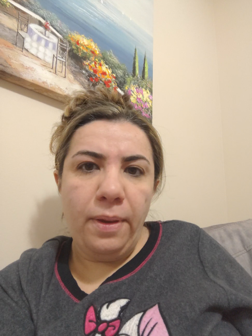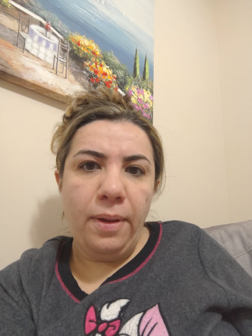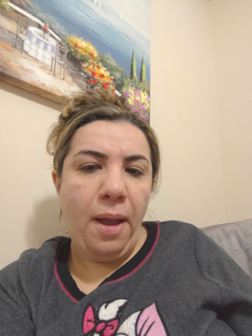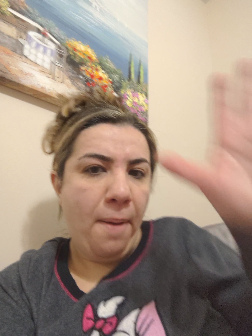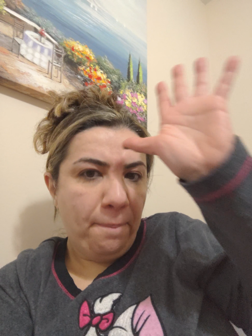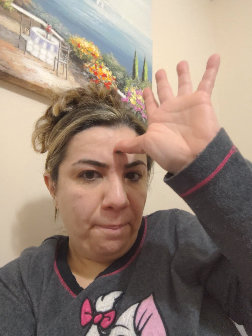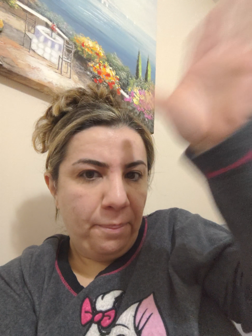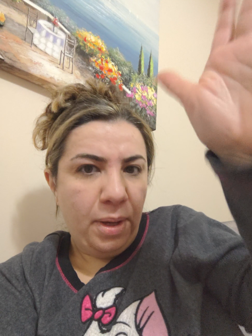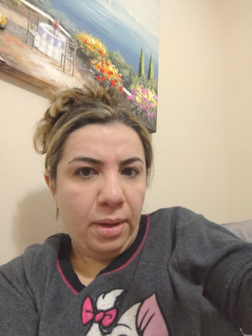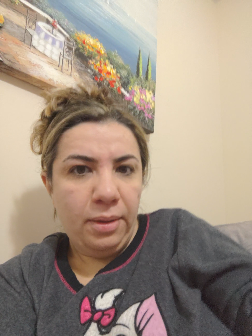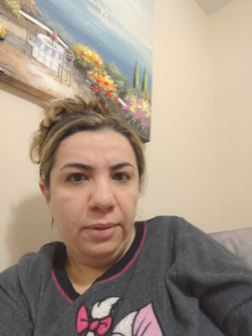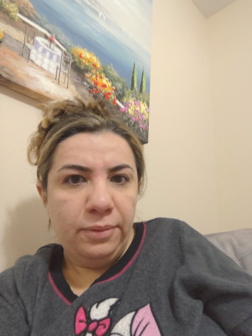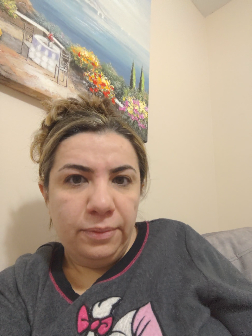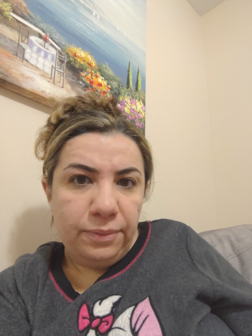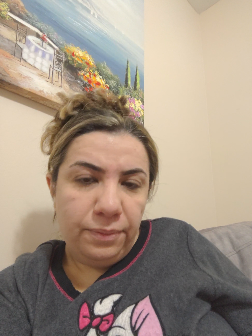grandpa